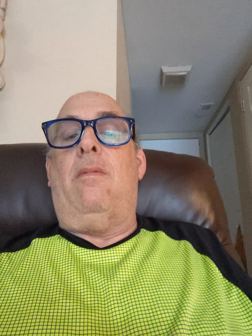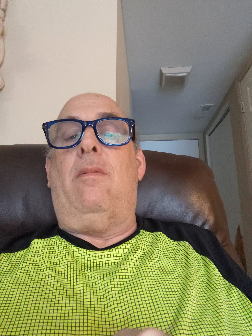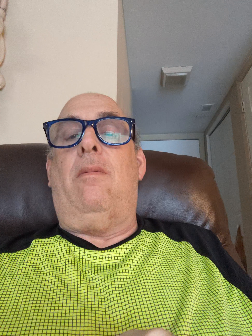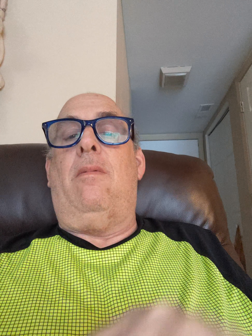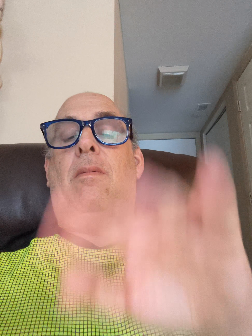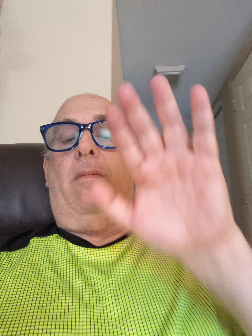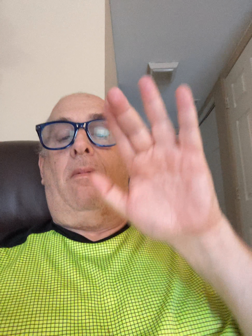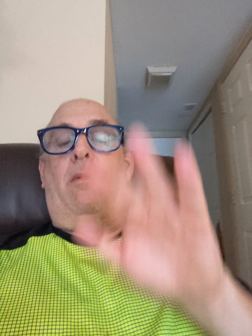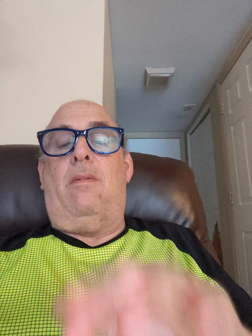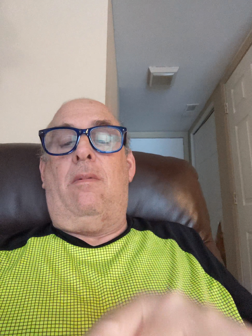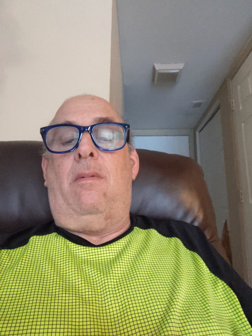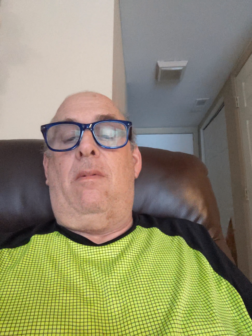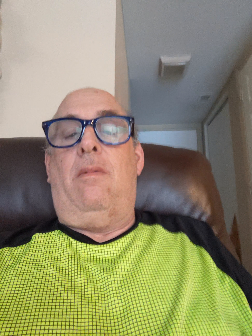snow